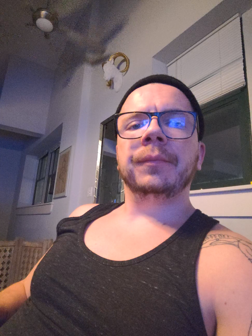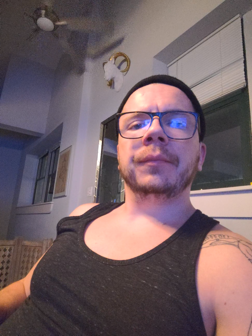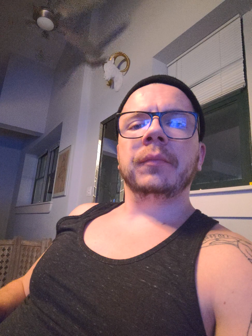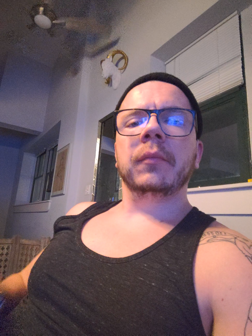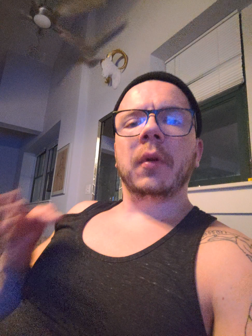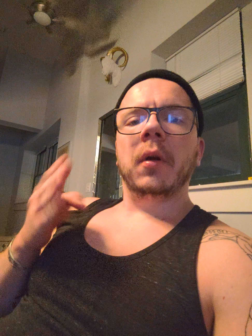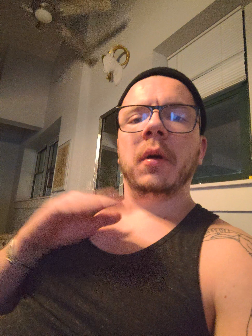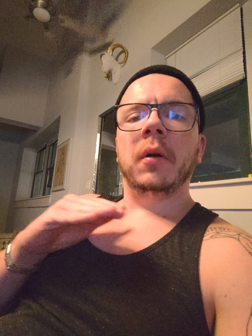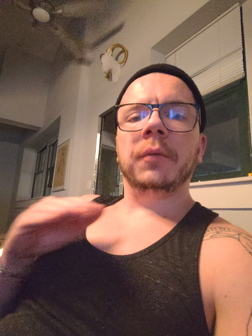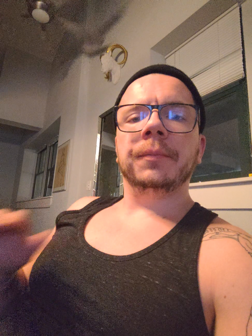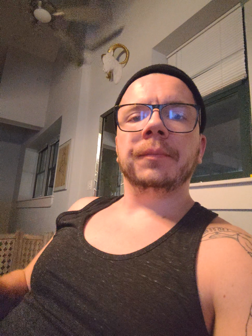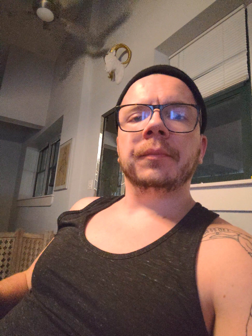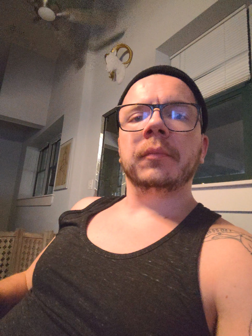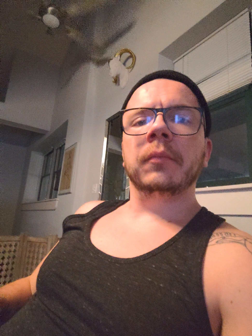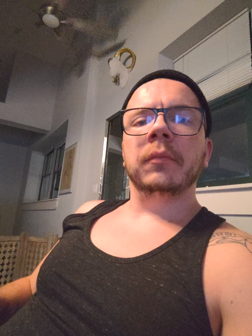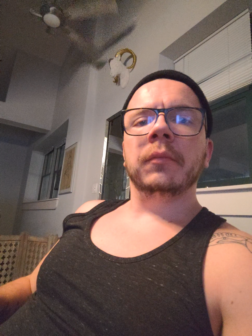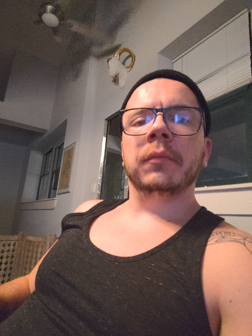on